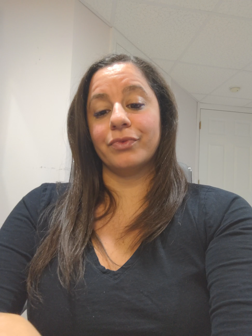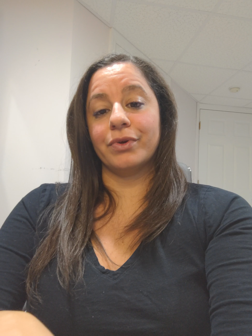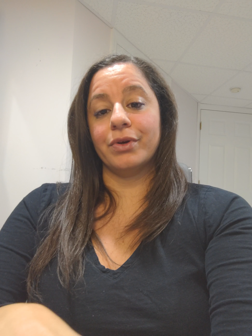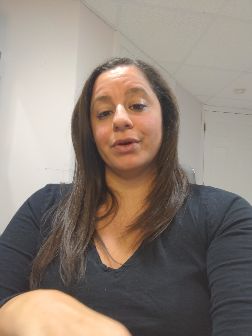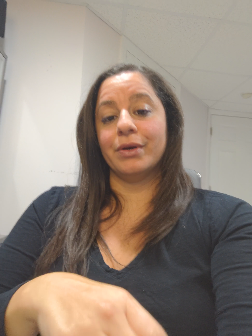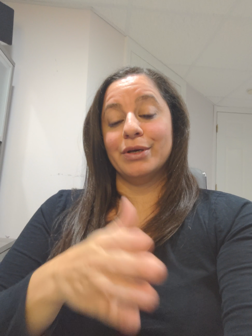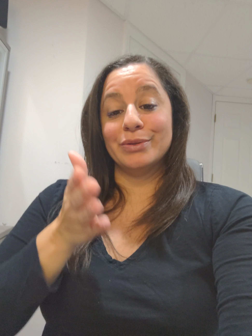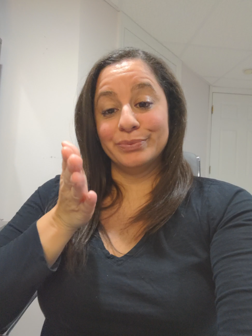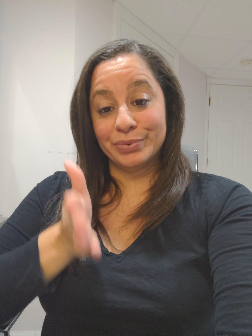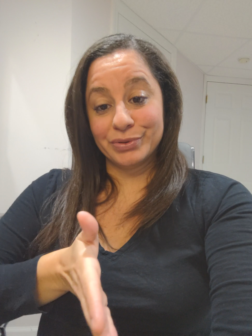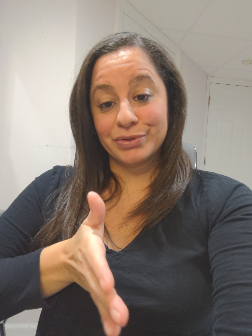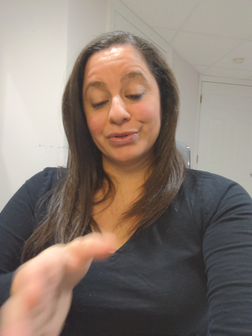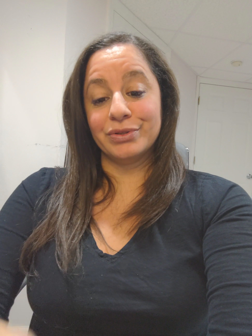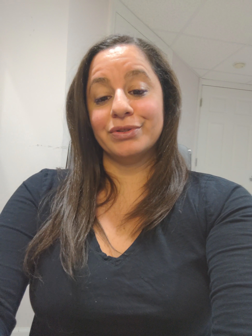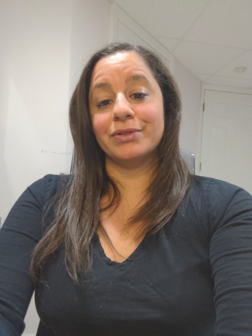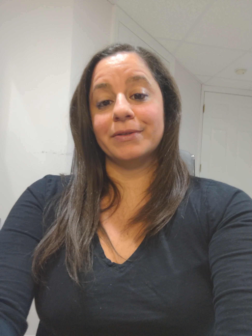person